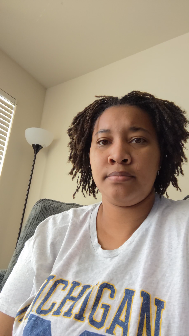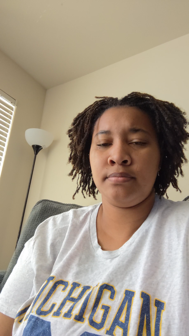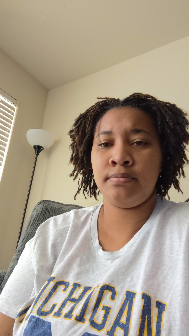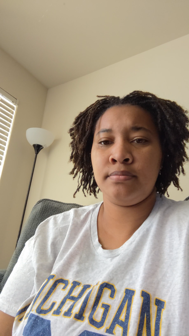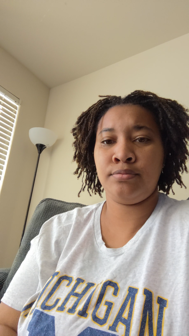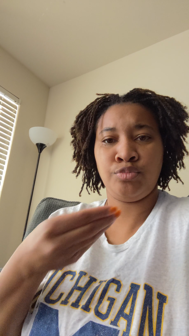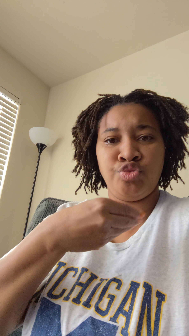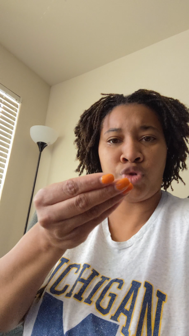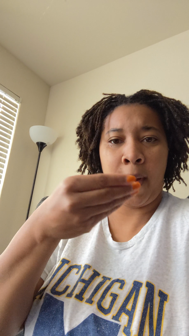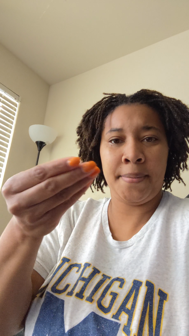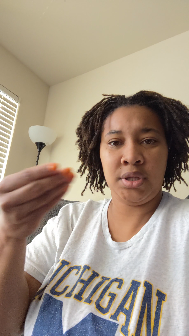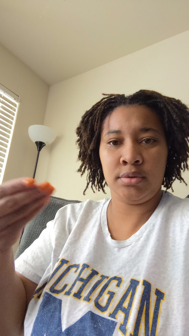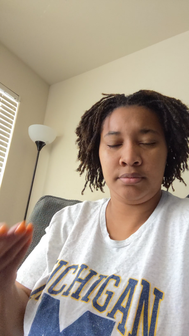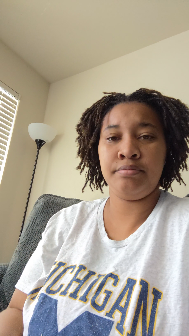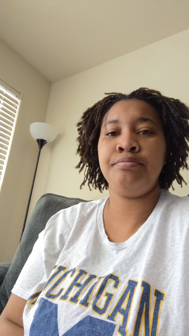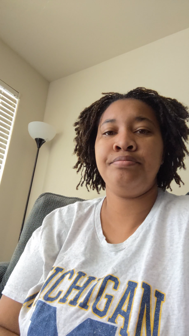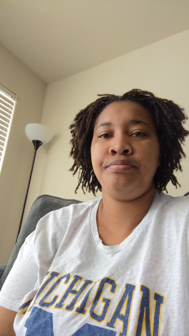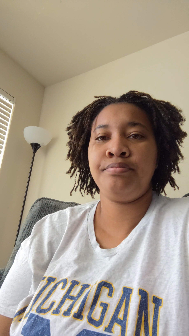shopping